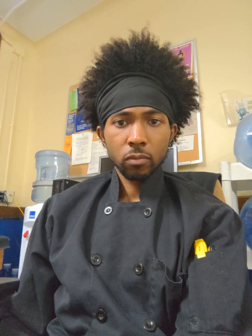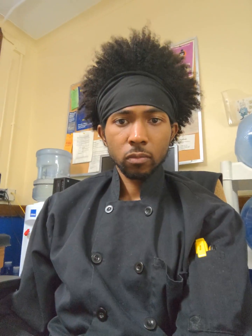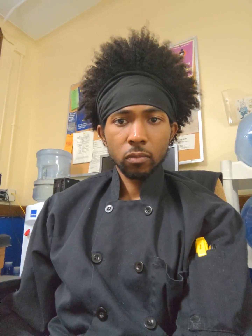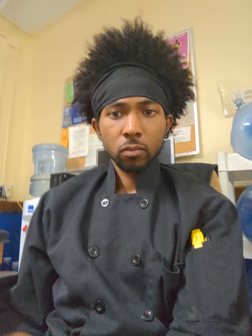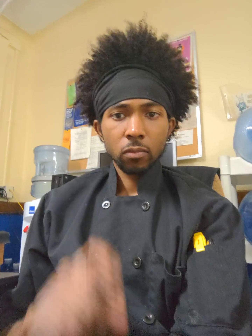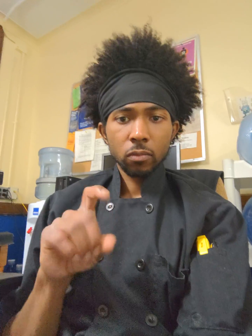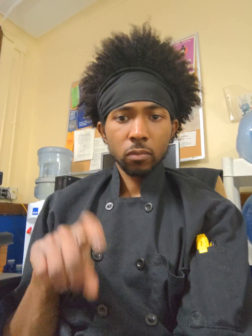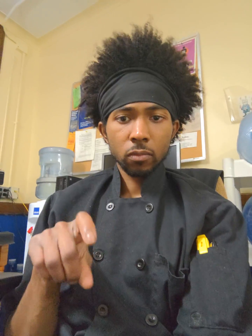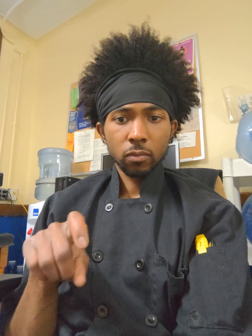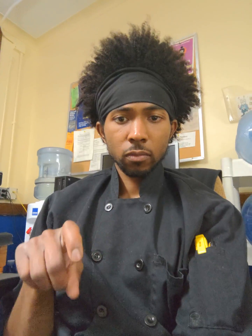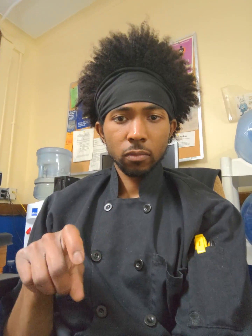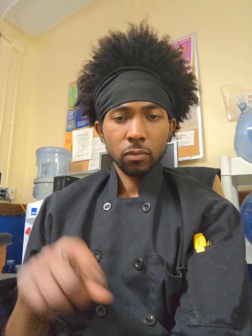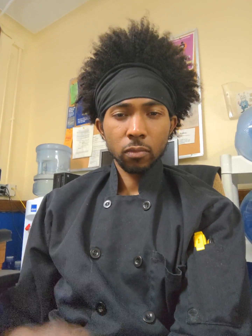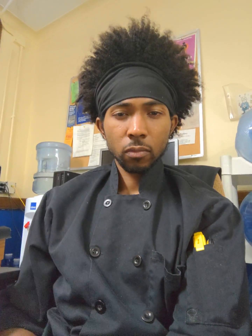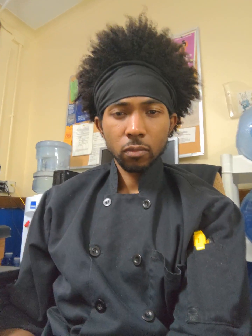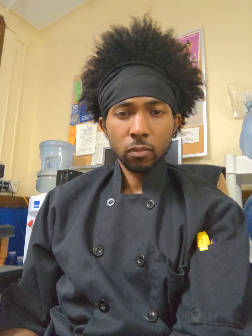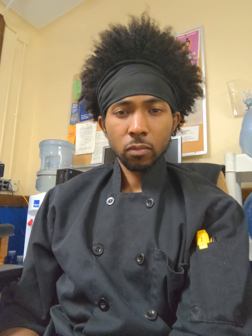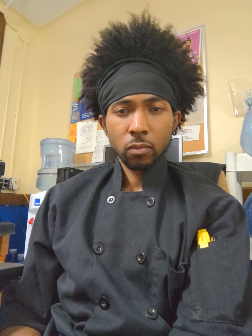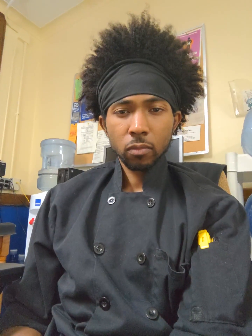need